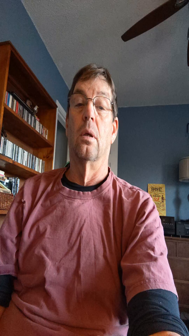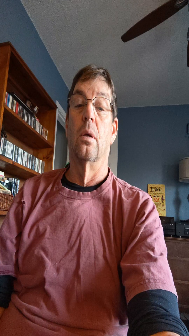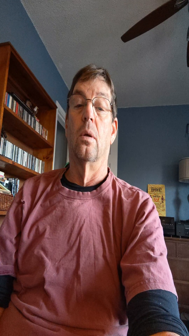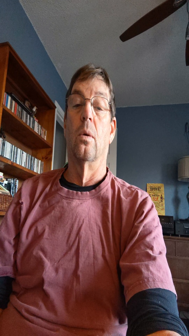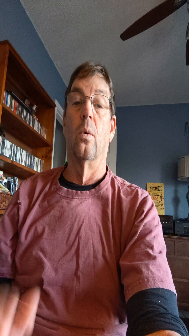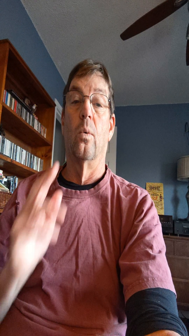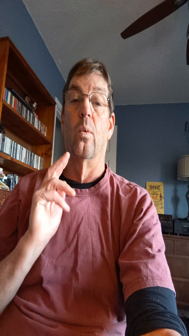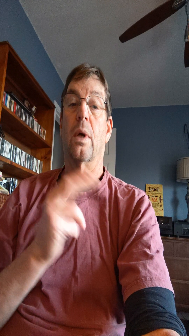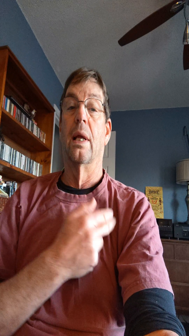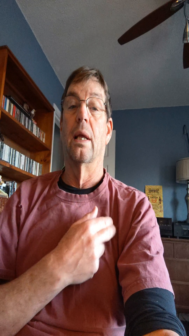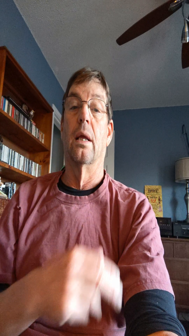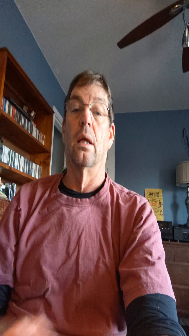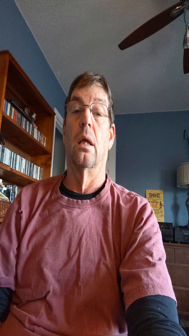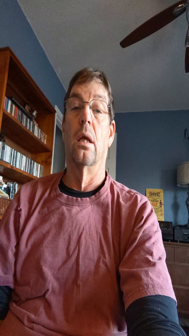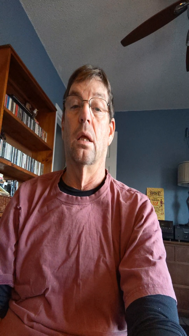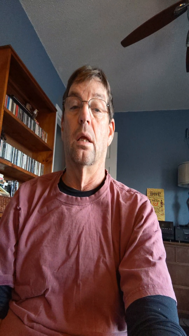we